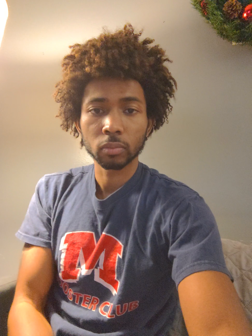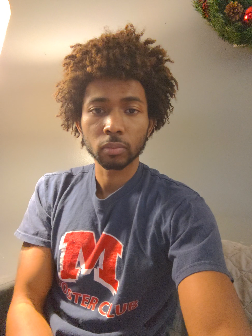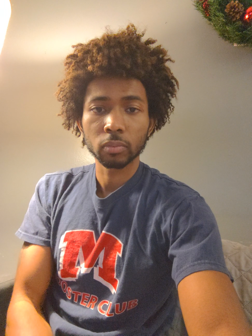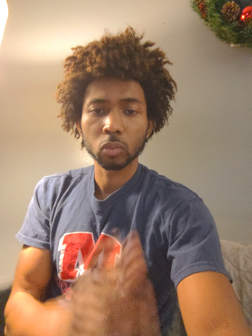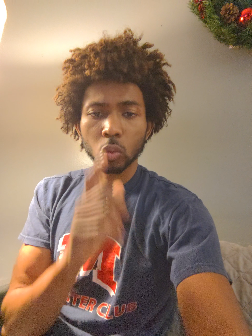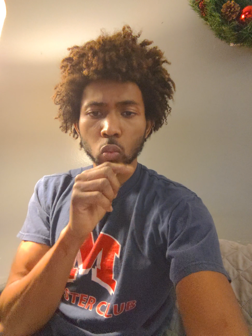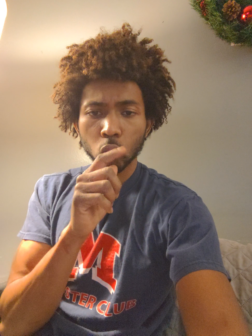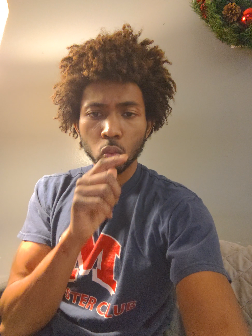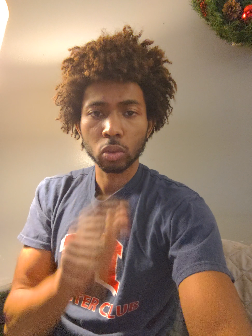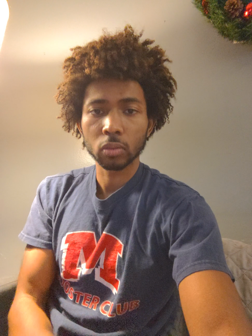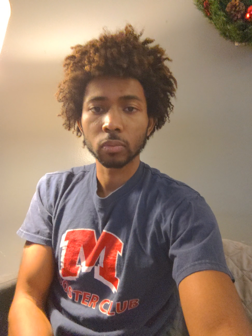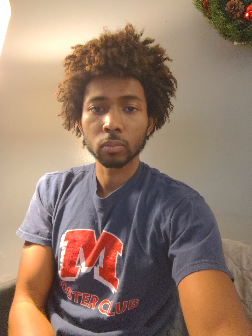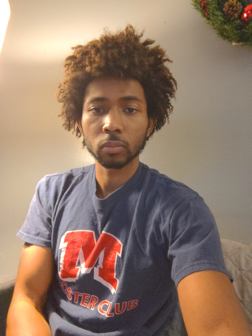who